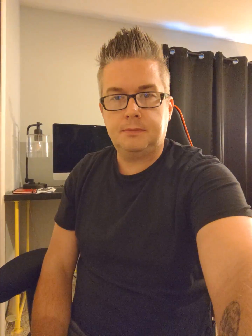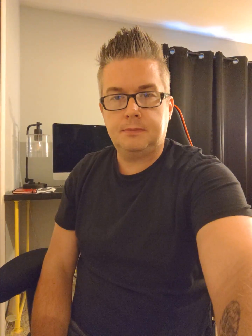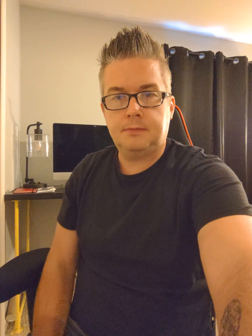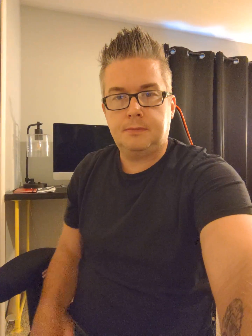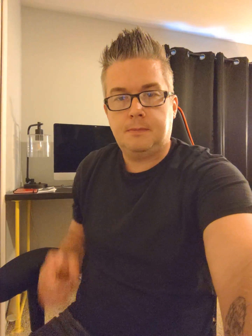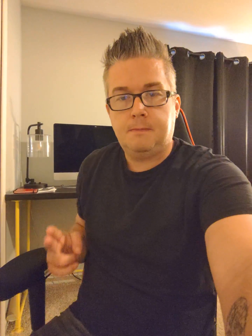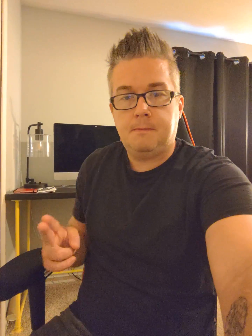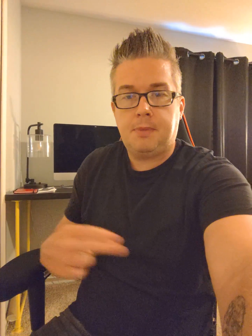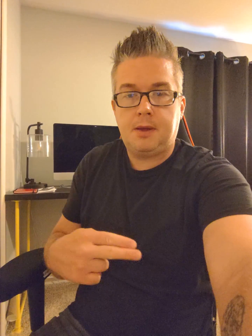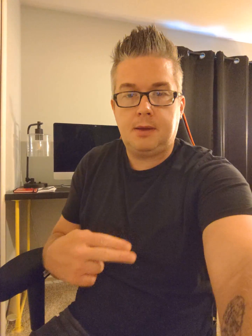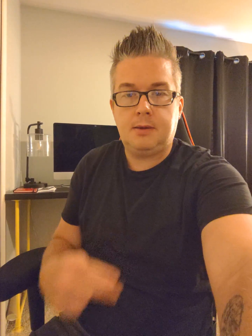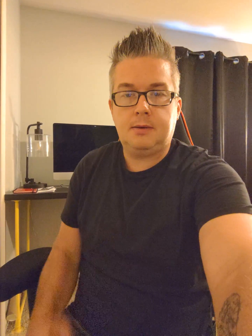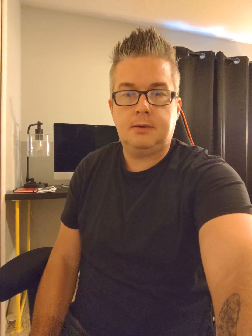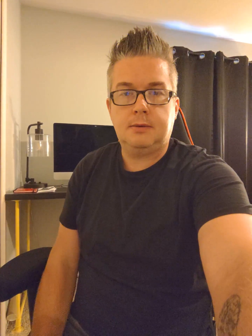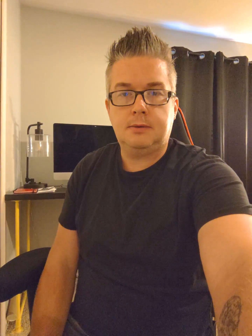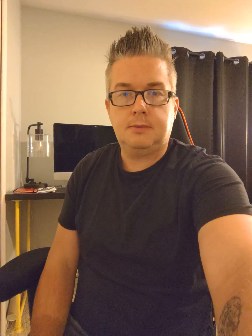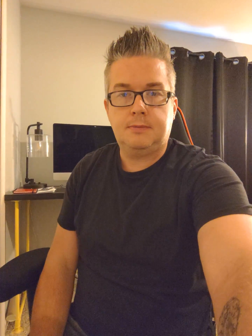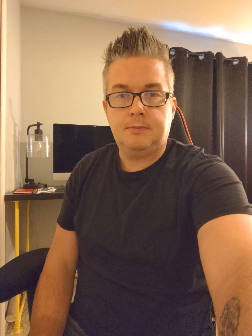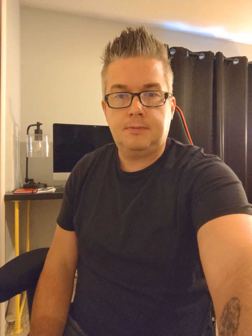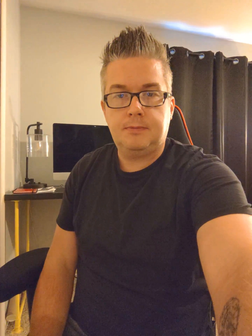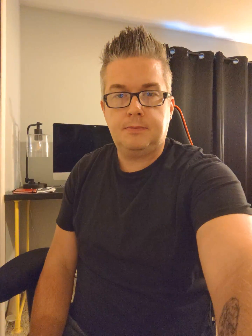belt